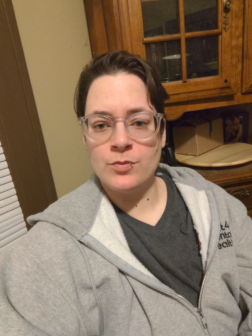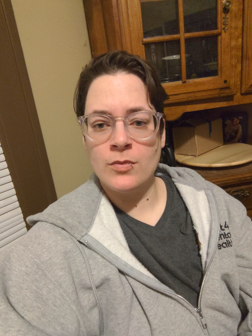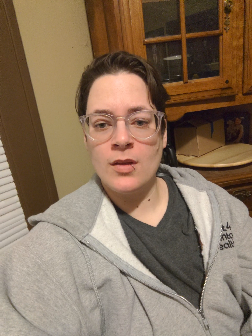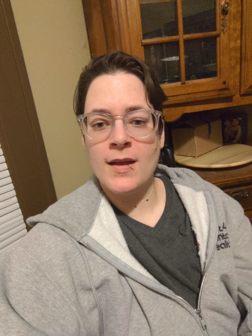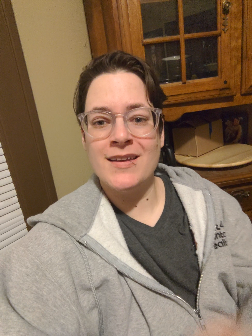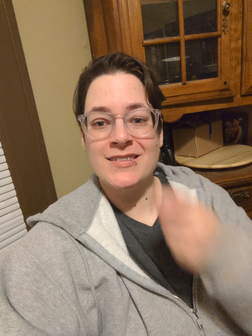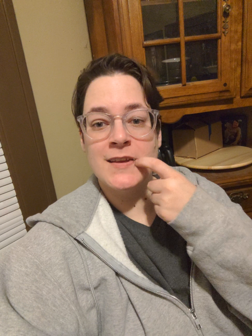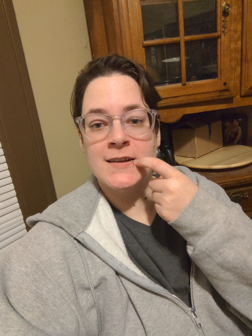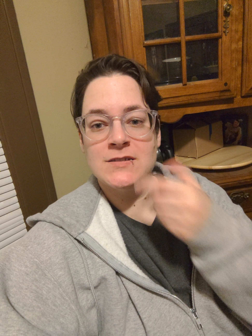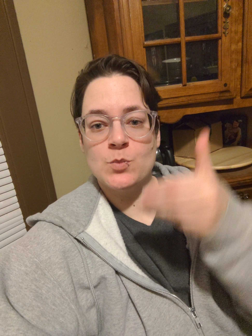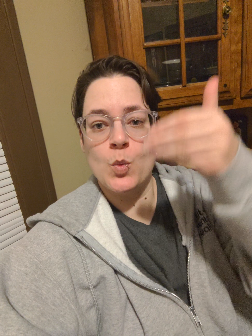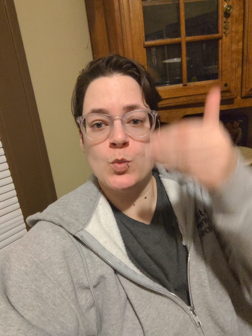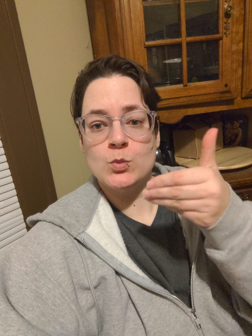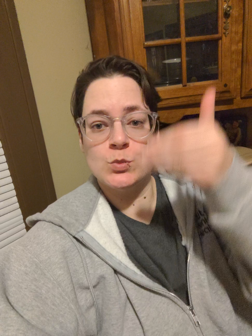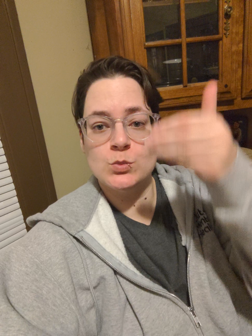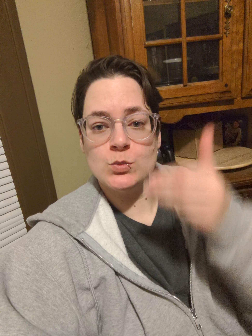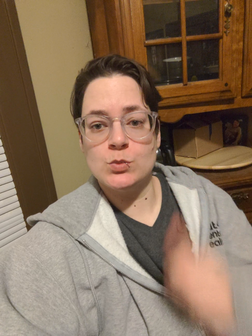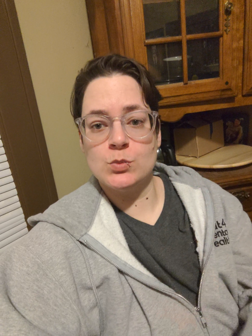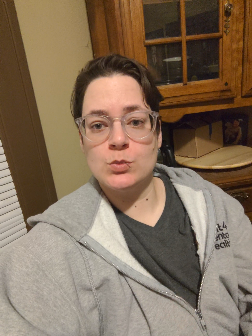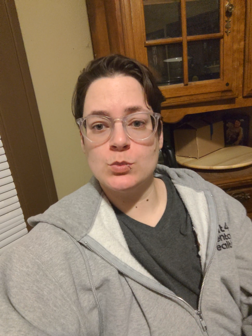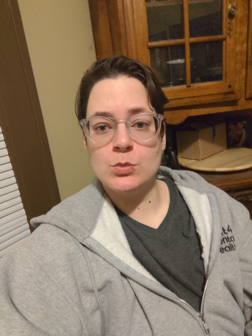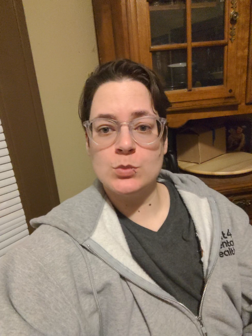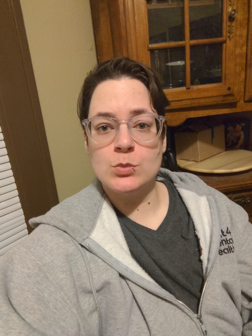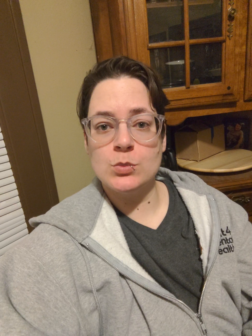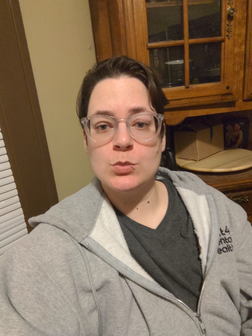window